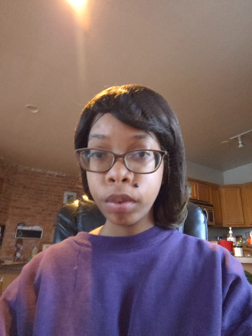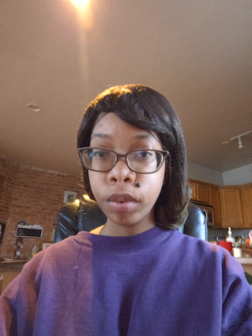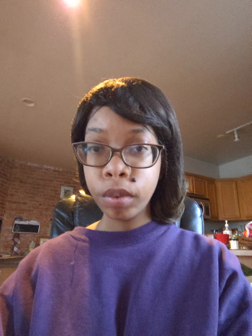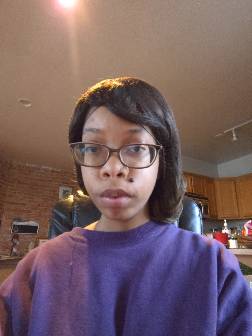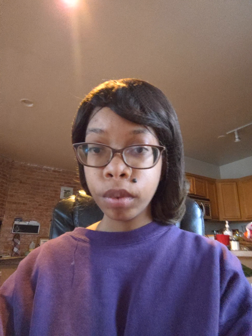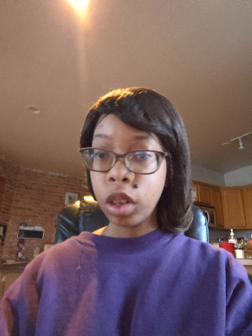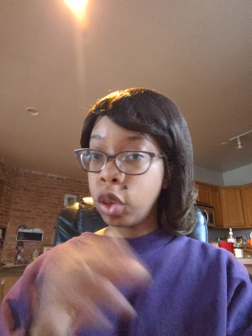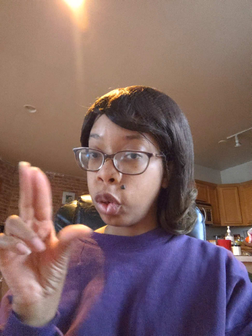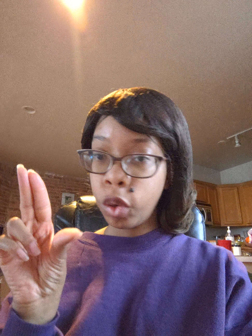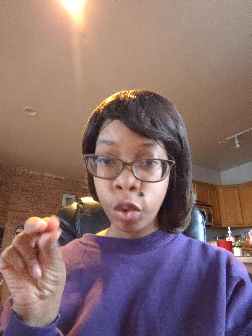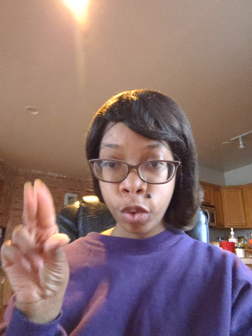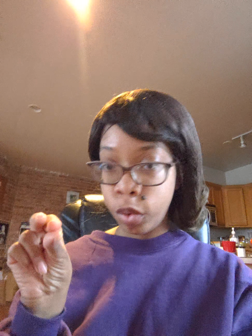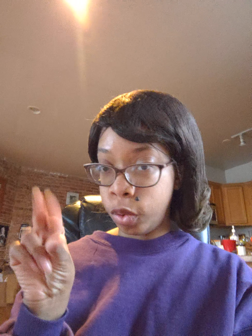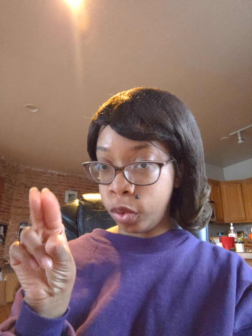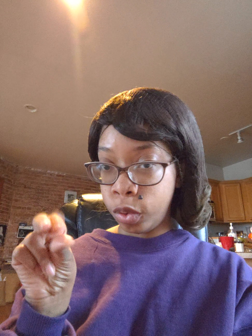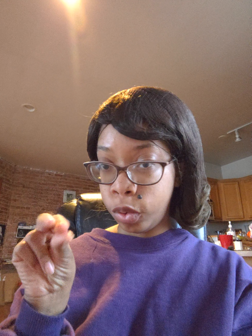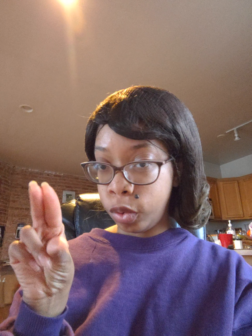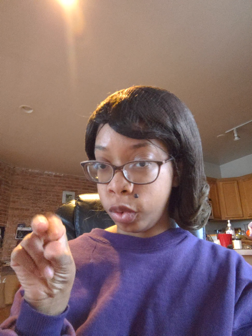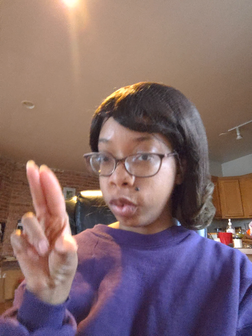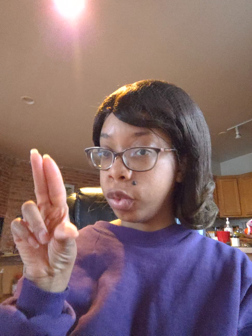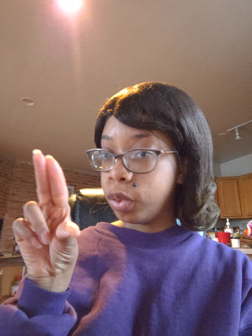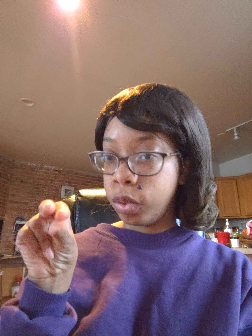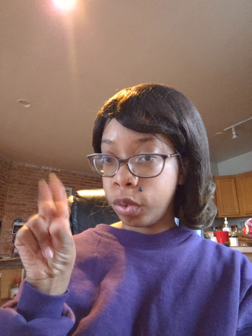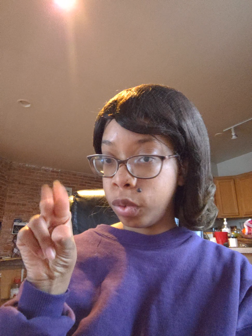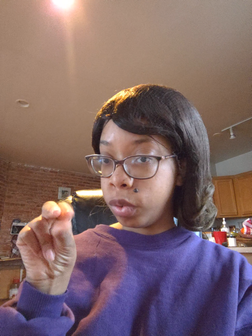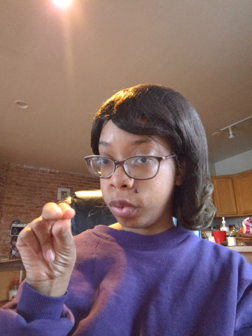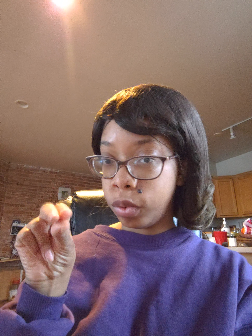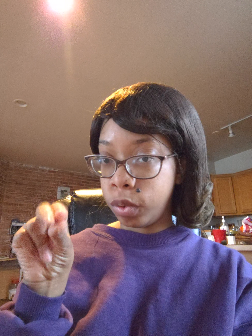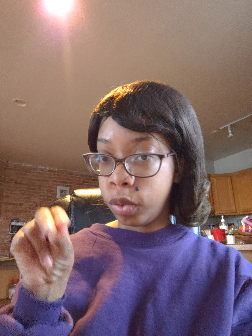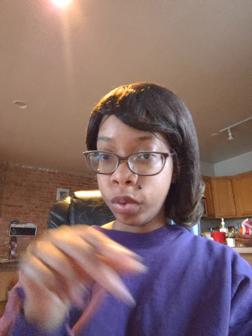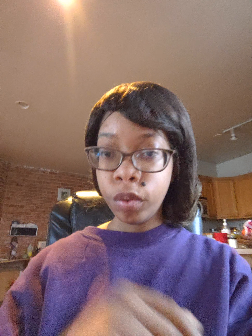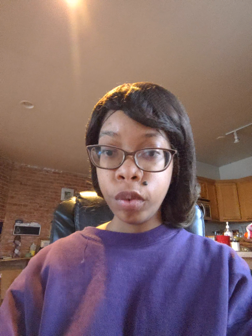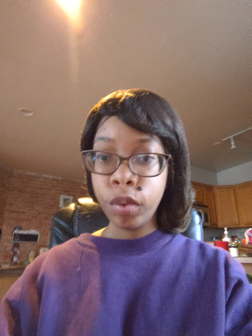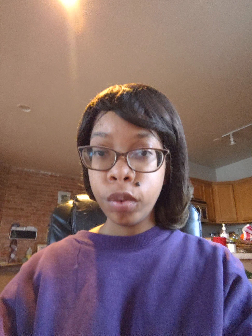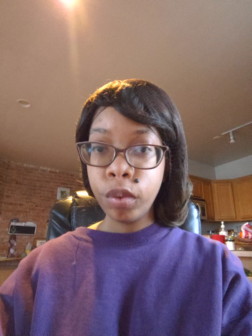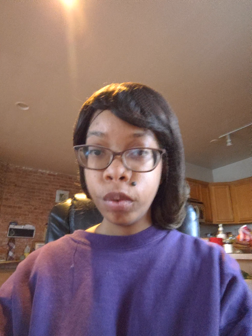no